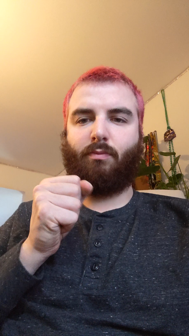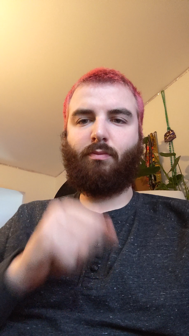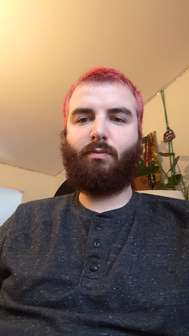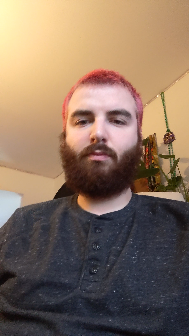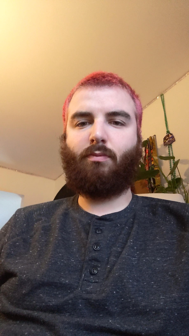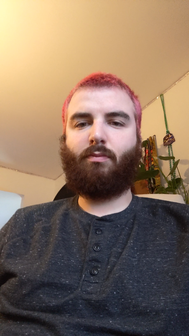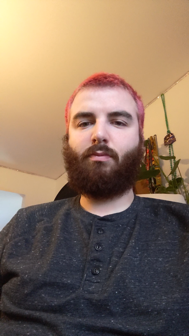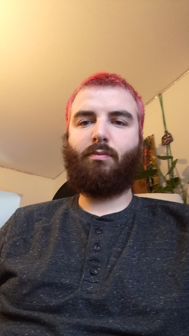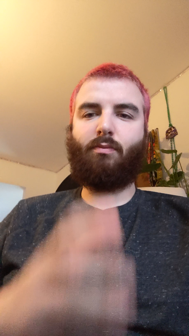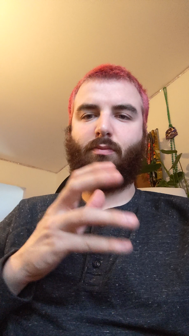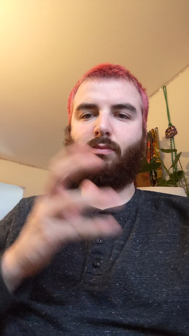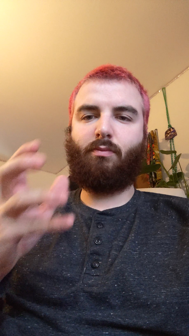much